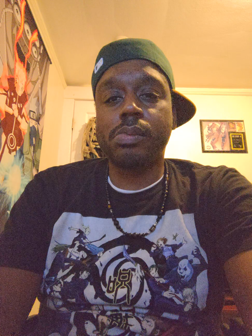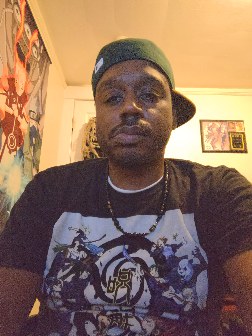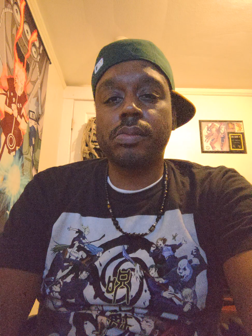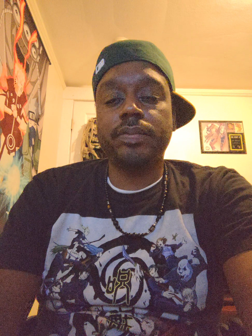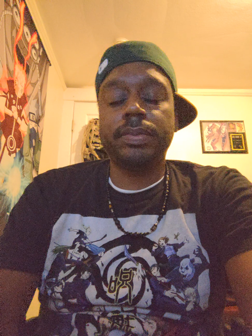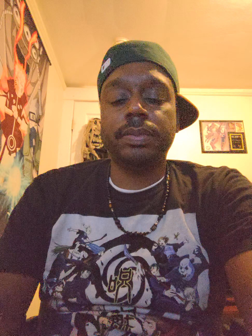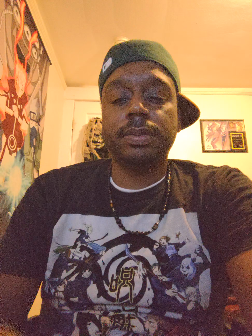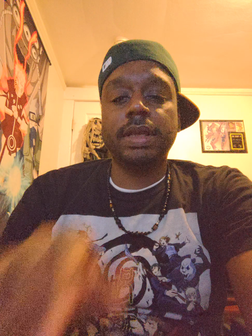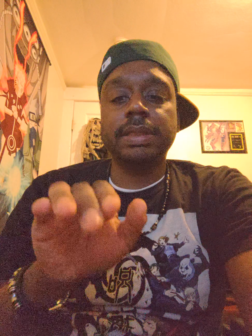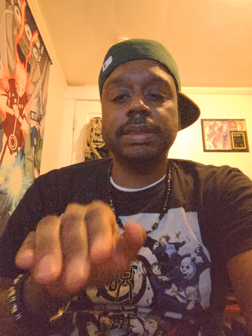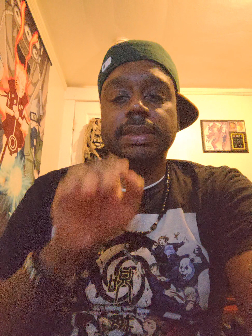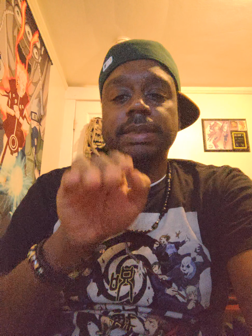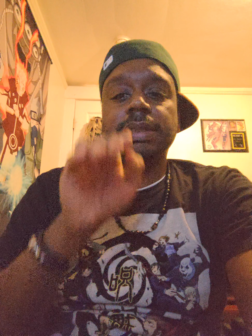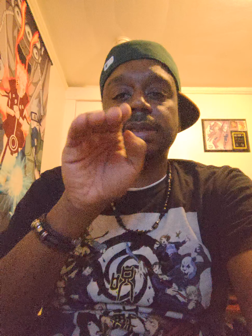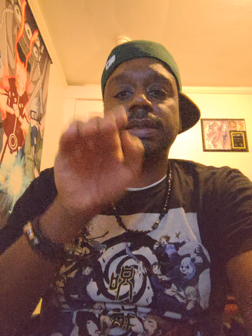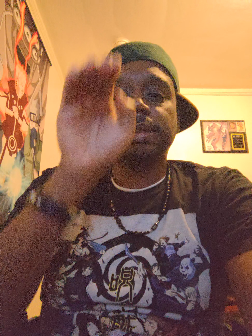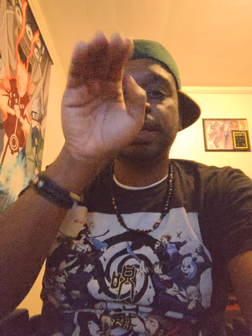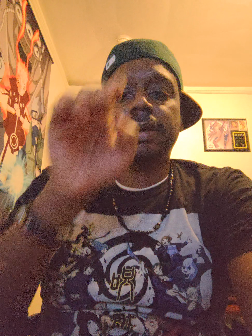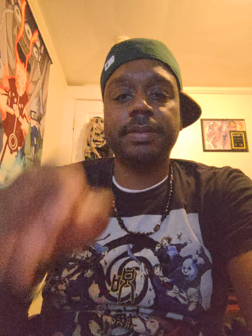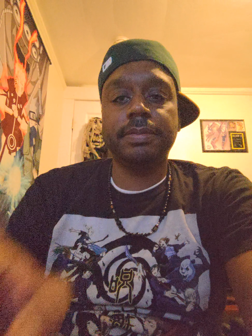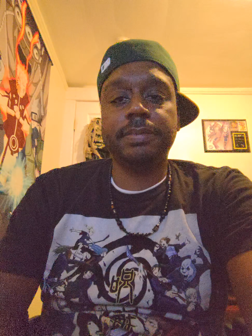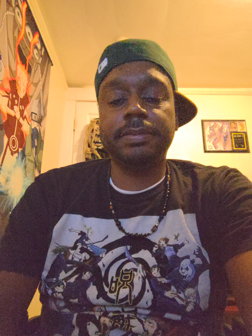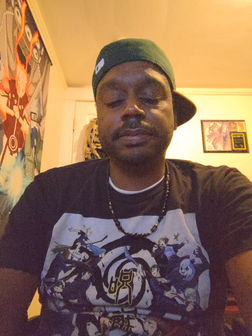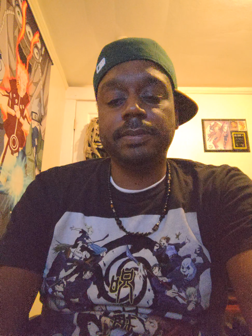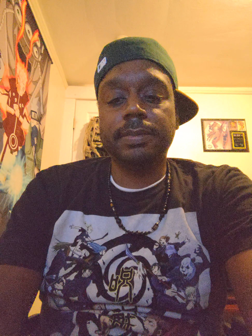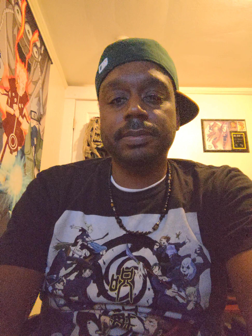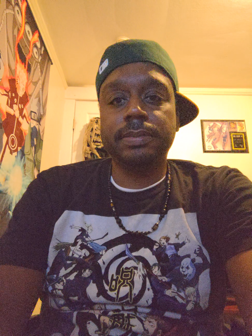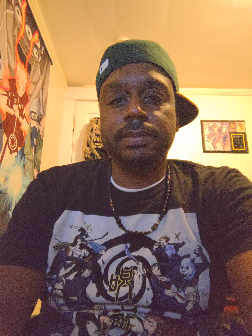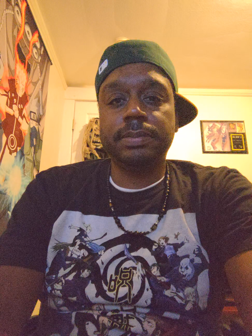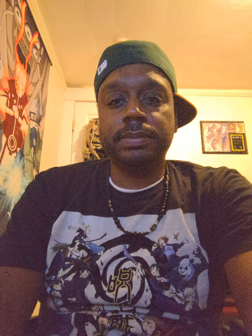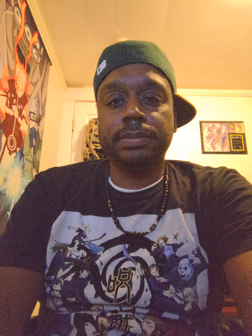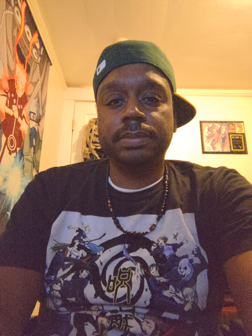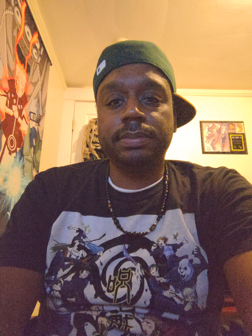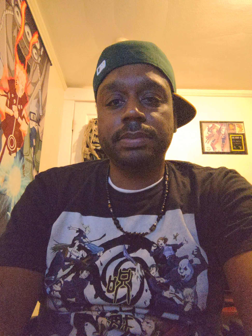stairs